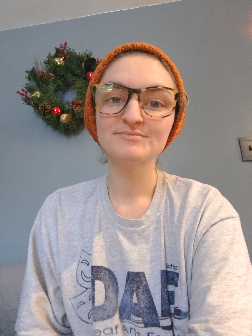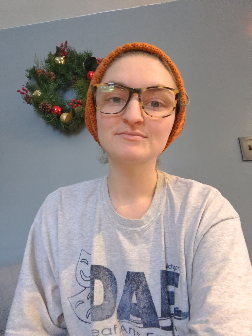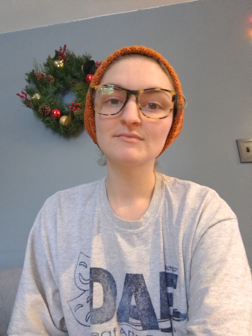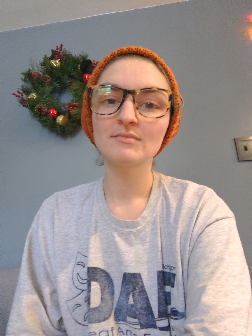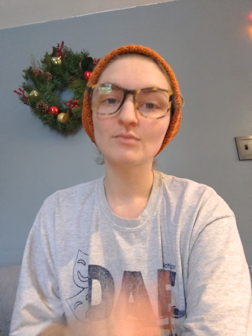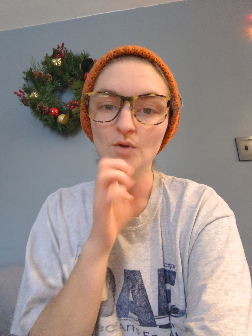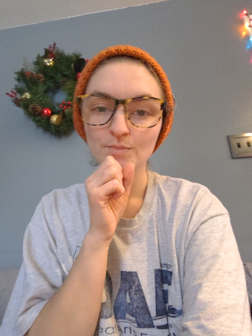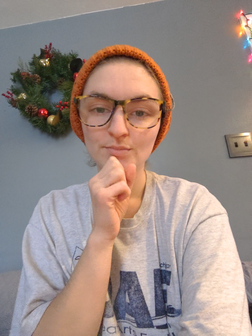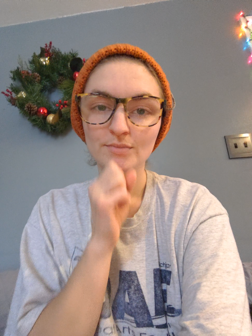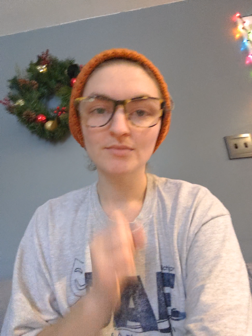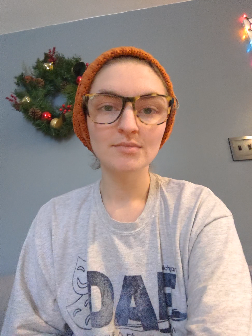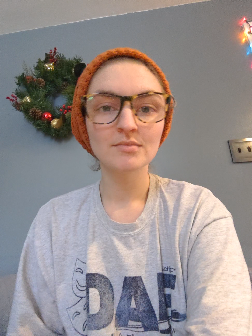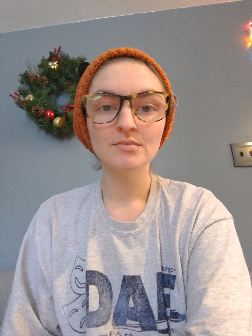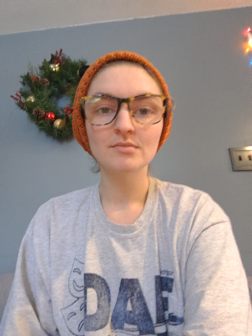orange